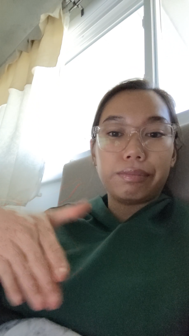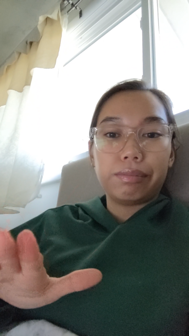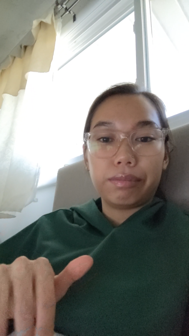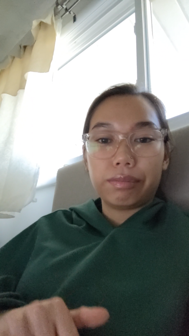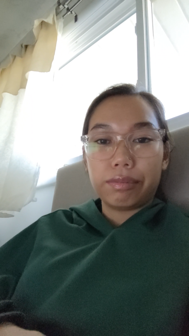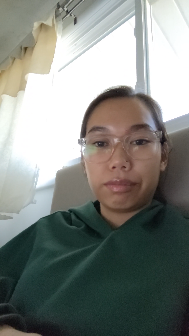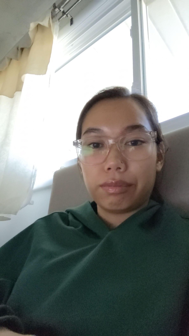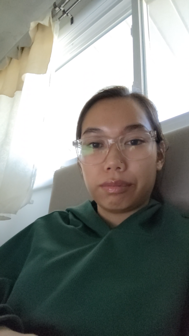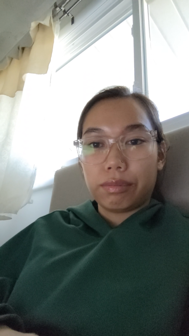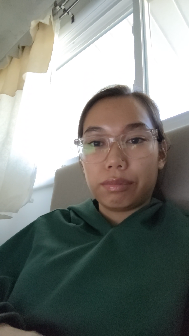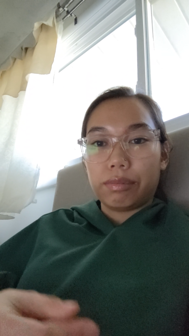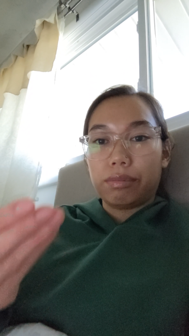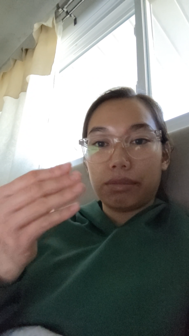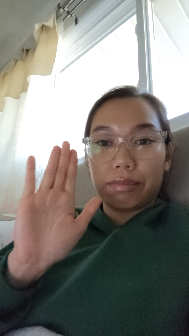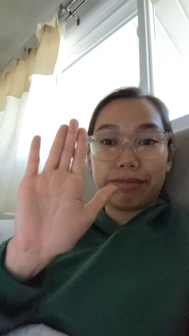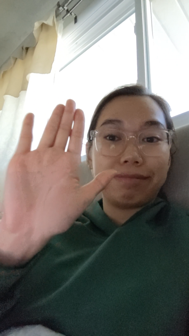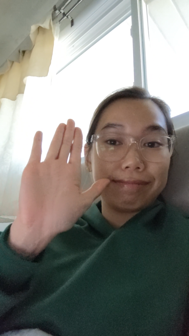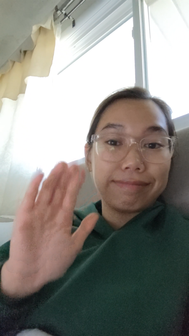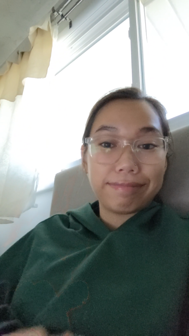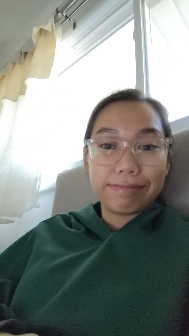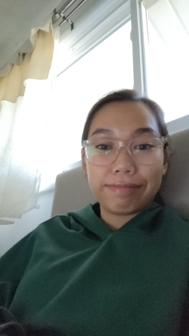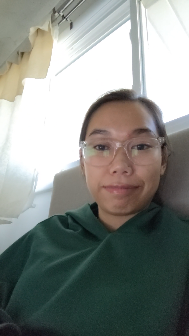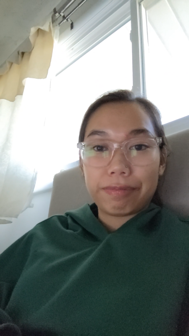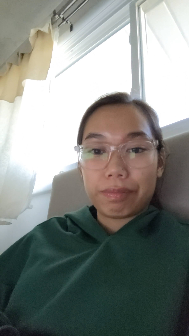give me five